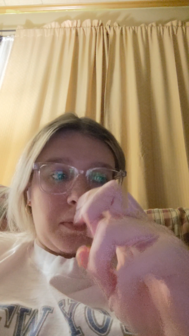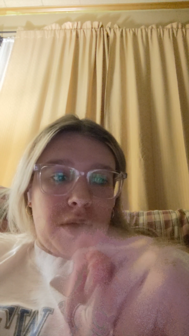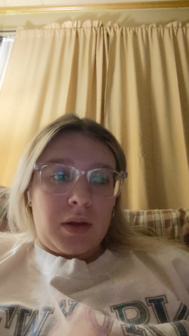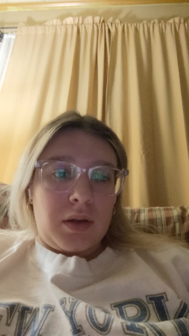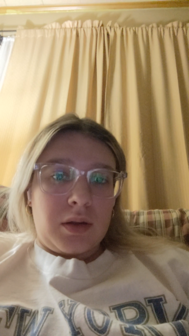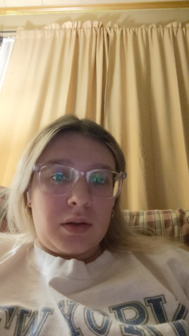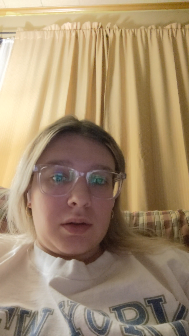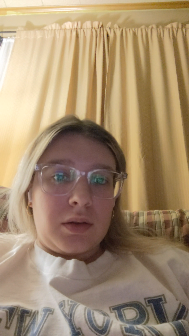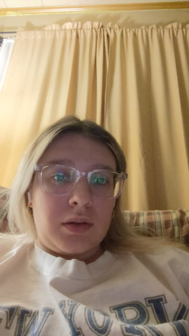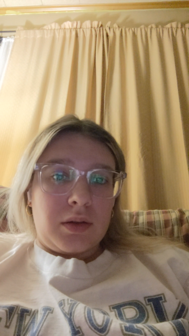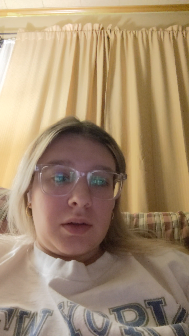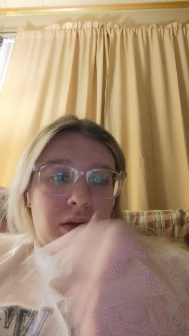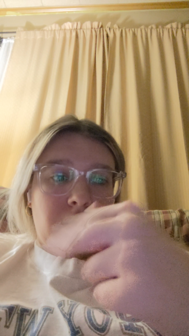lick